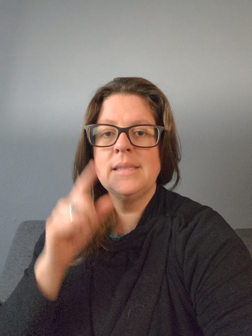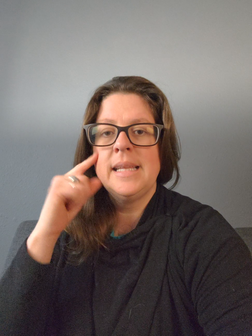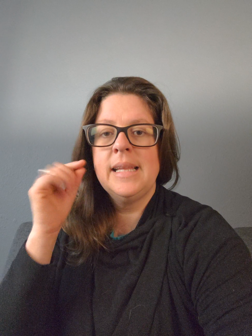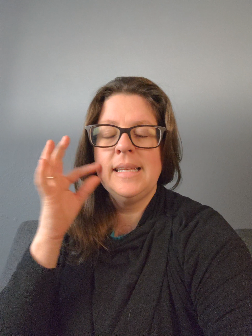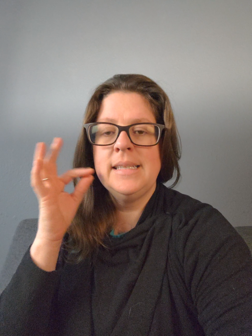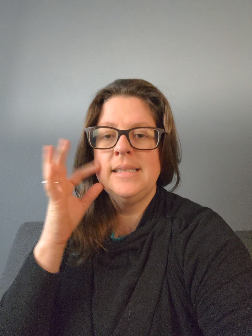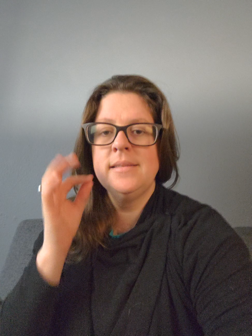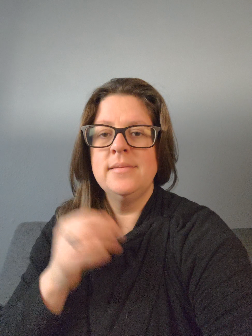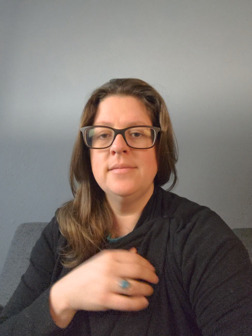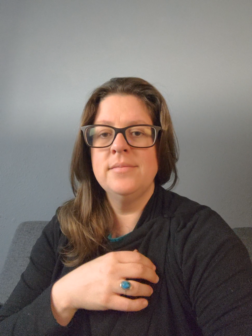kitty